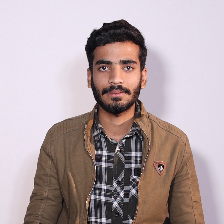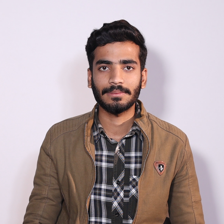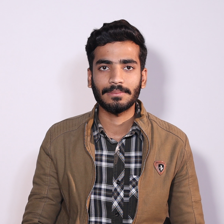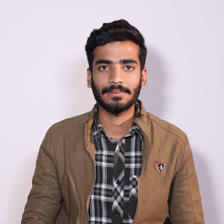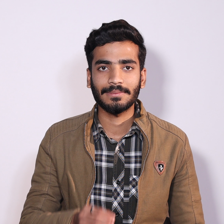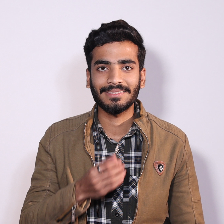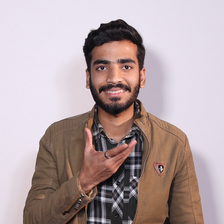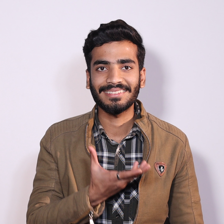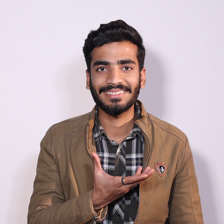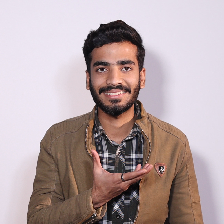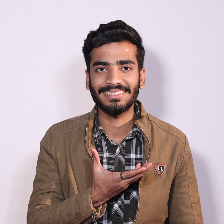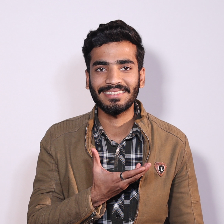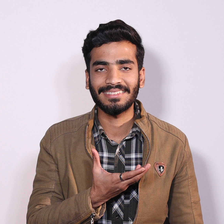glad